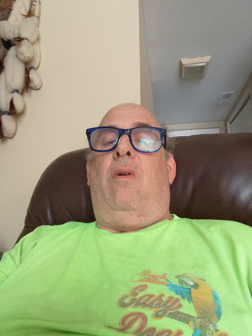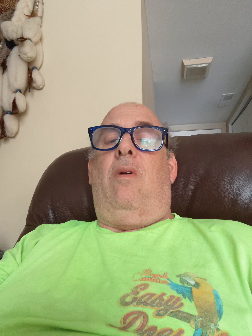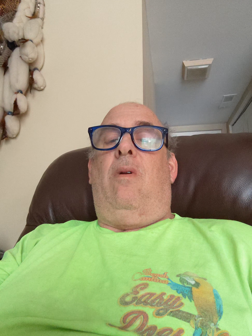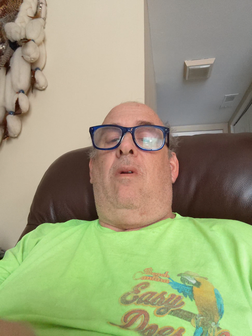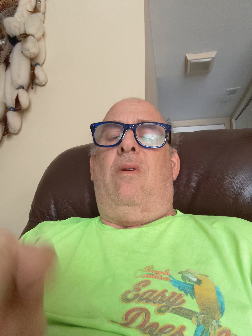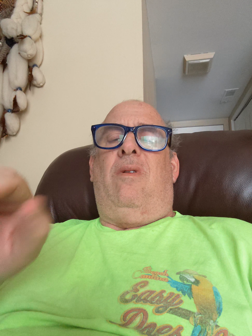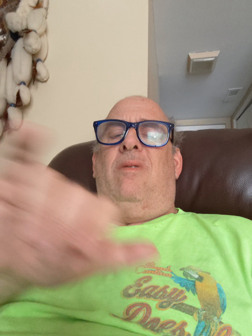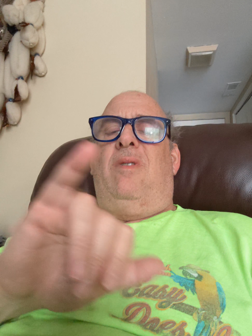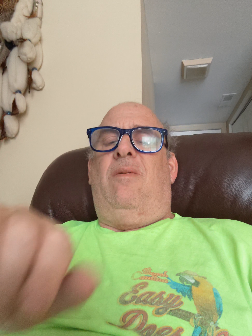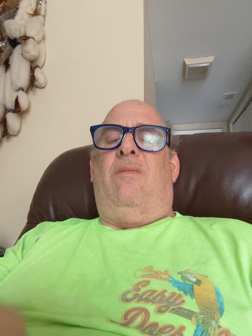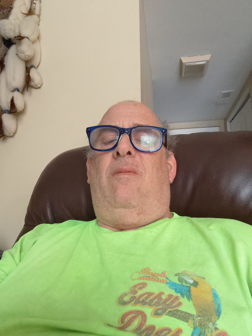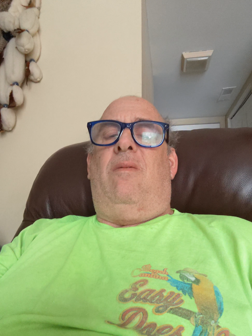same